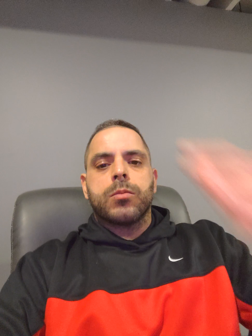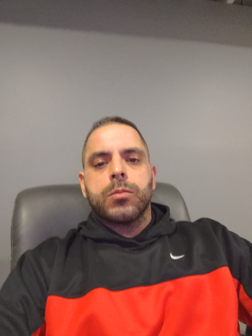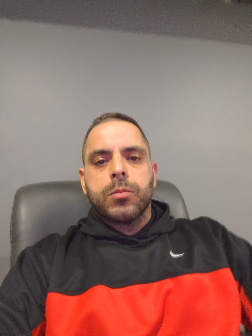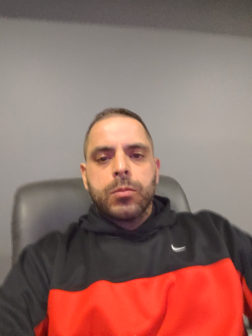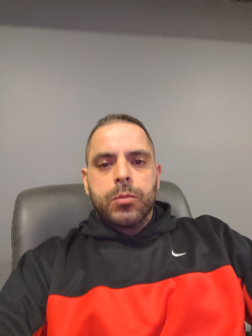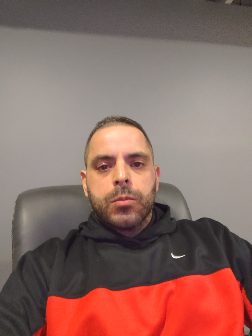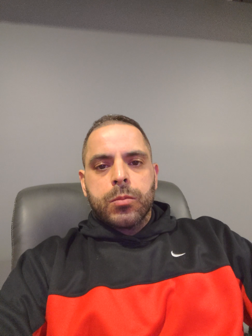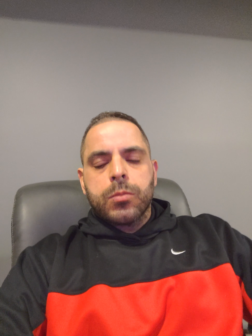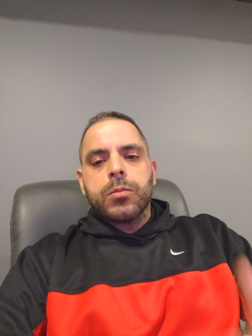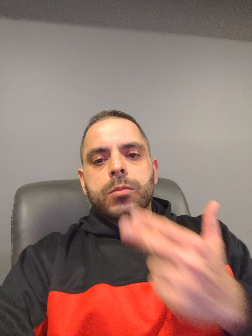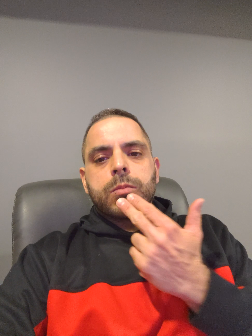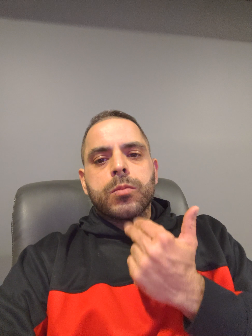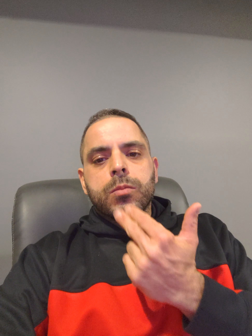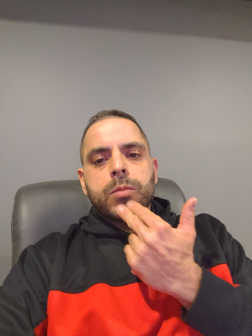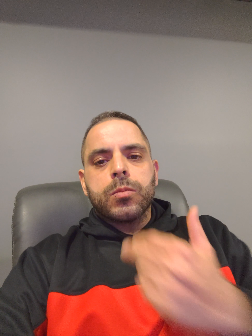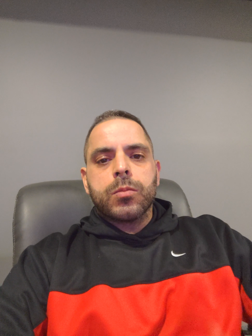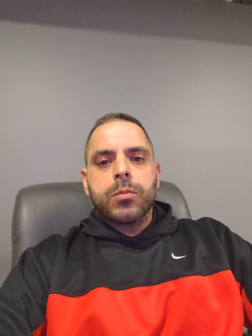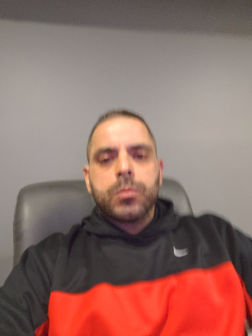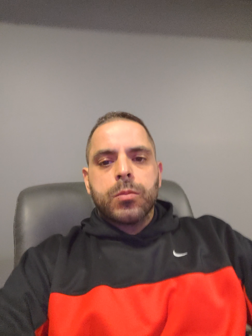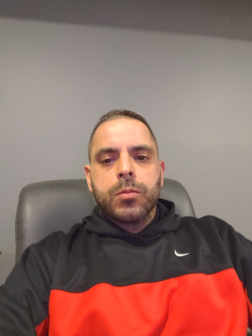cute